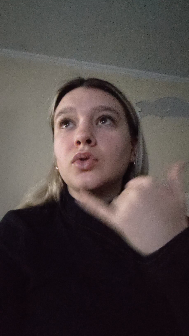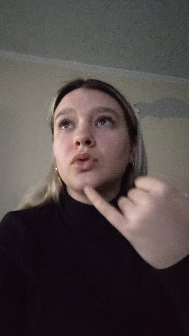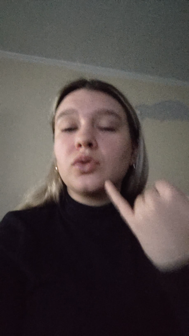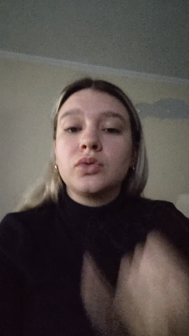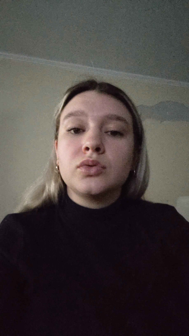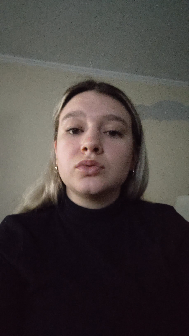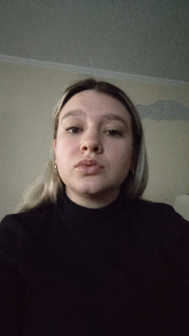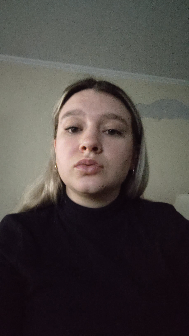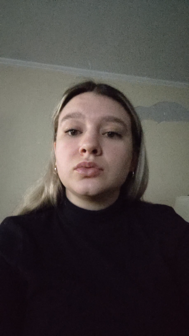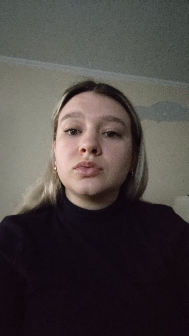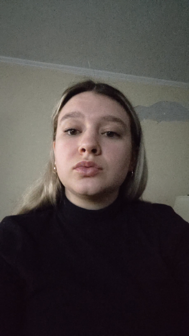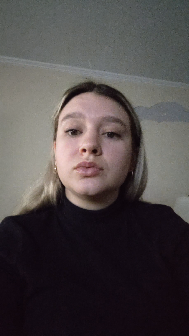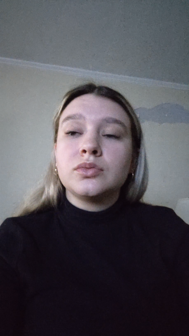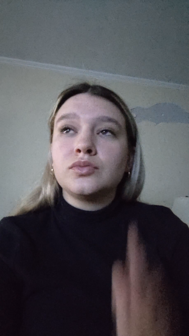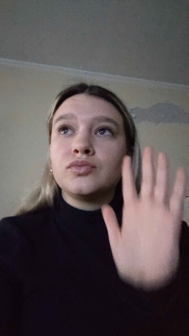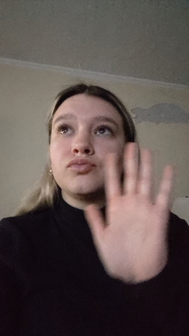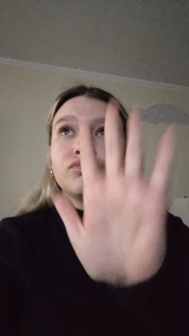give me five